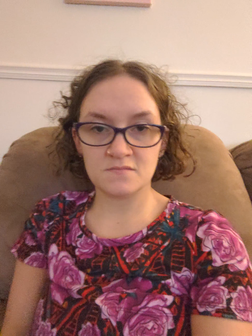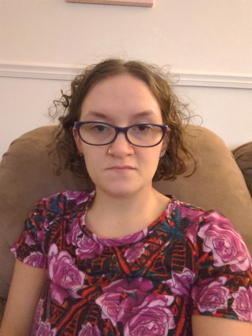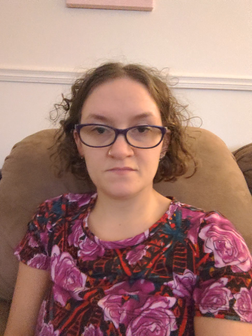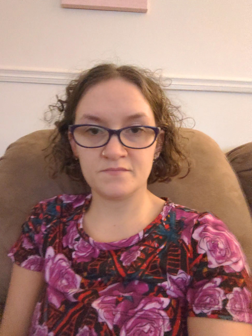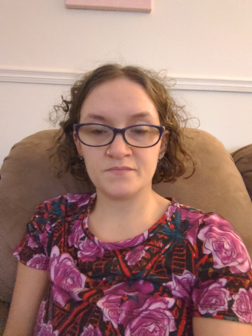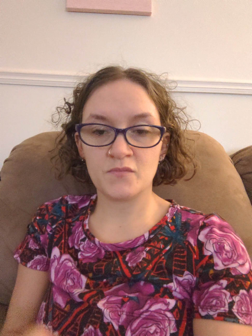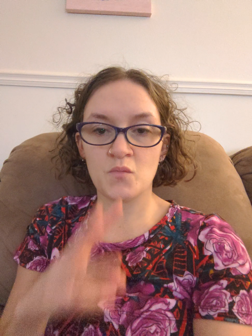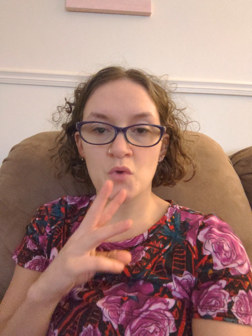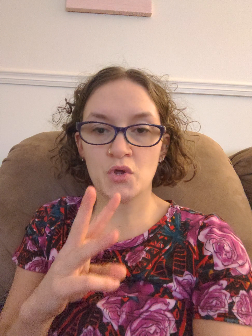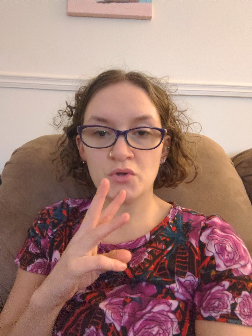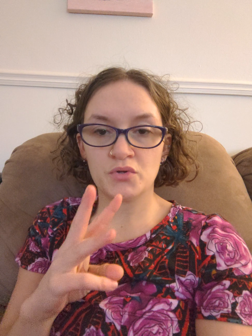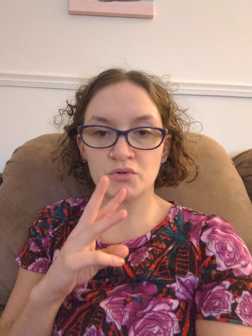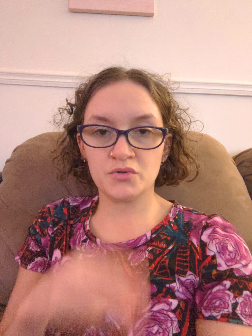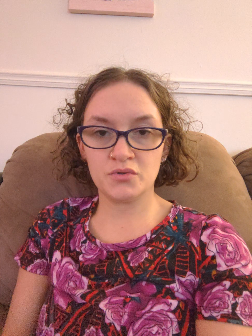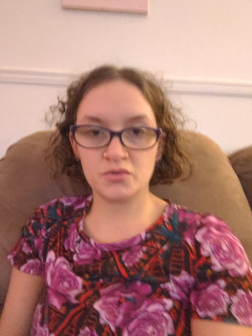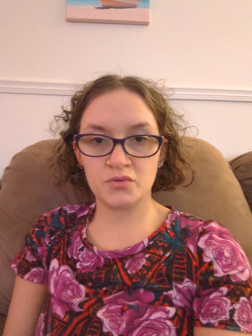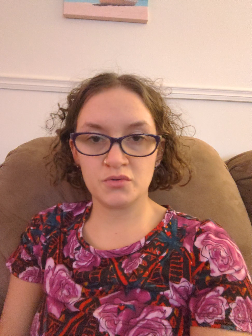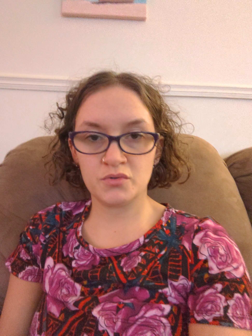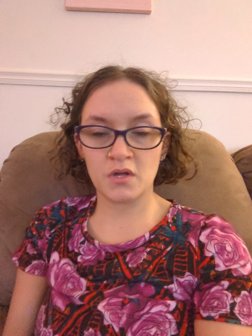water